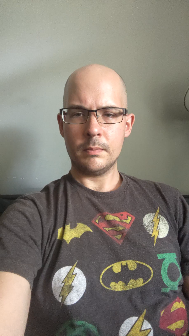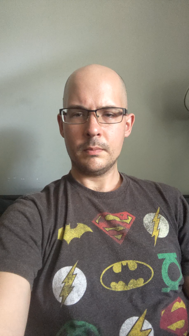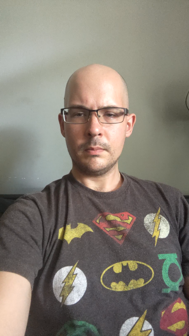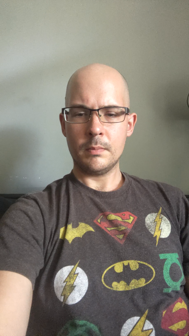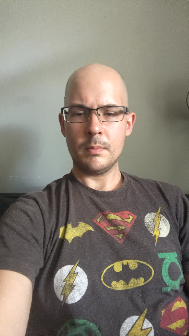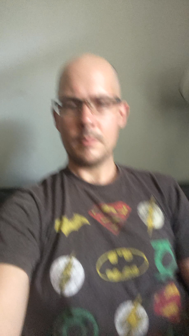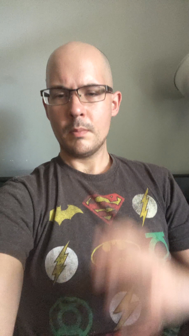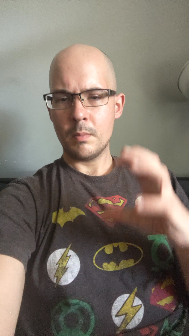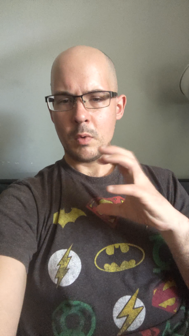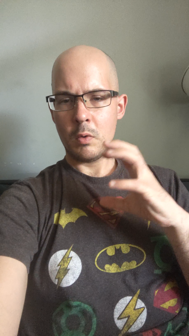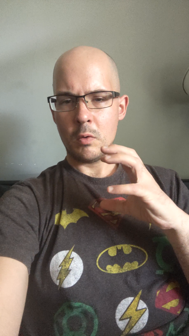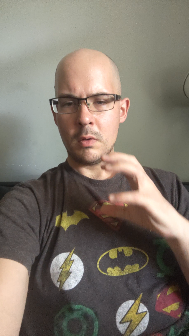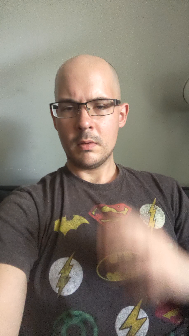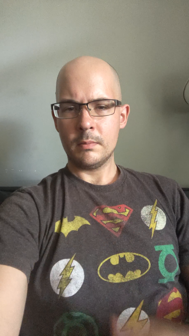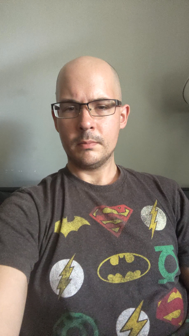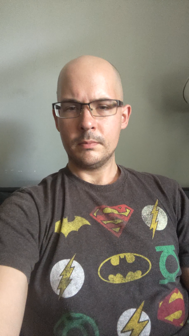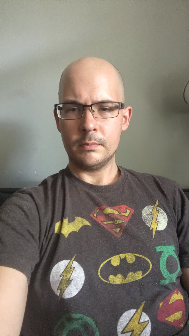ball